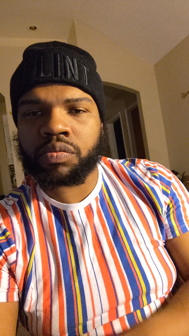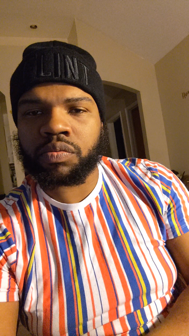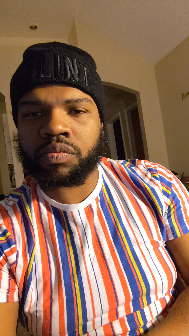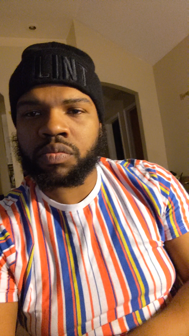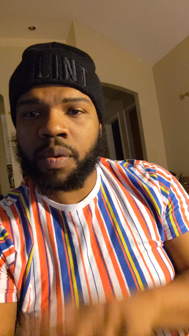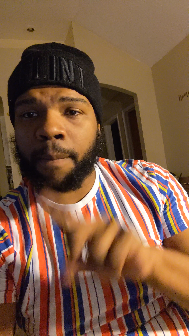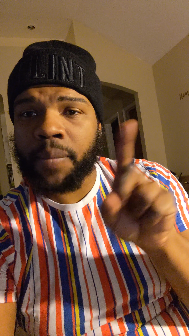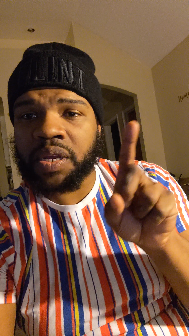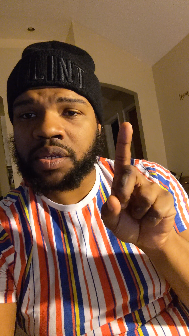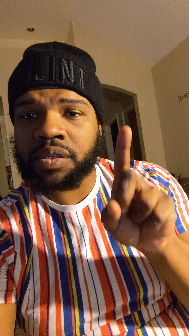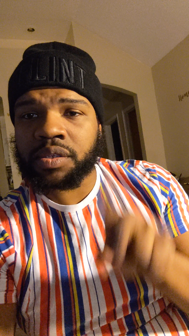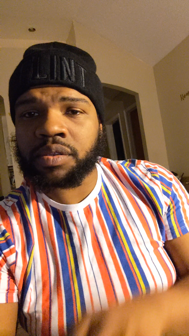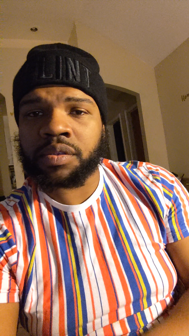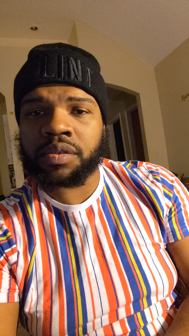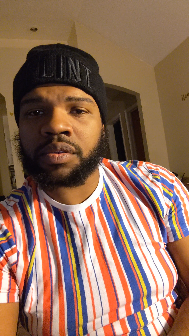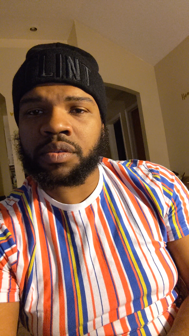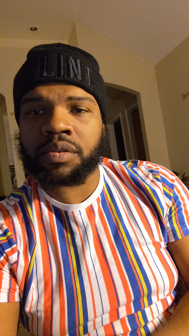but